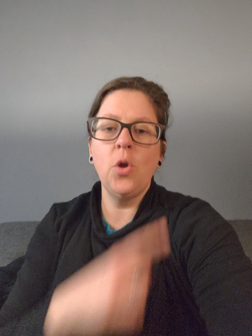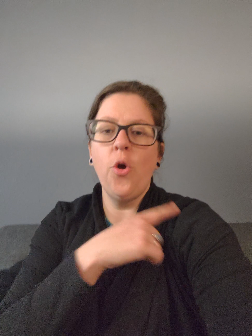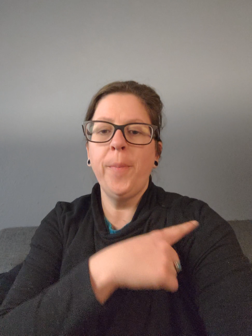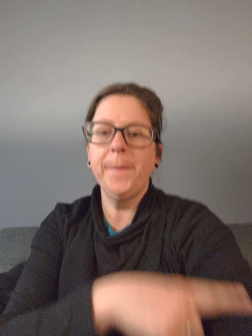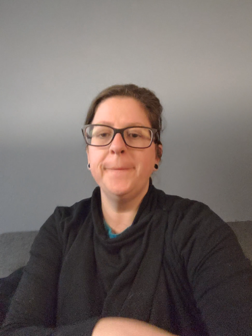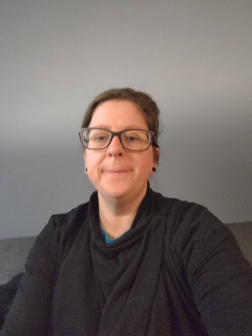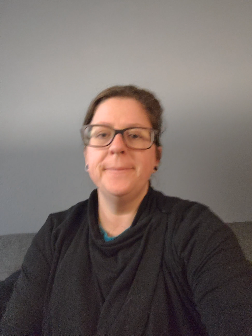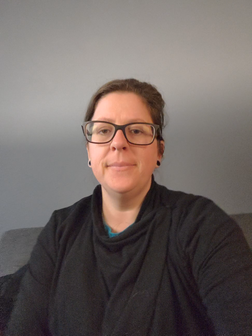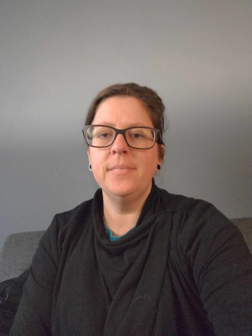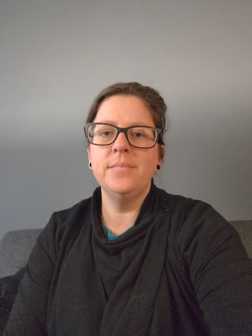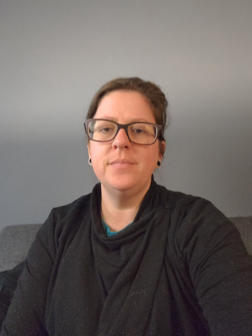arm